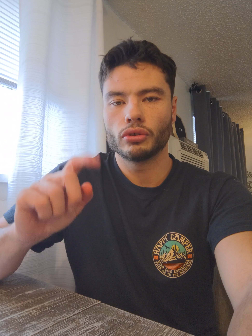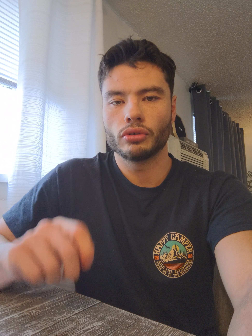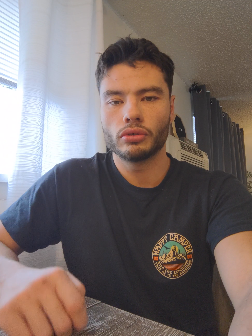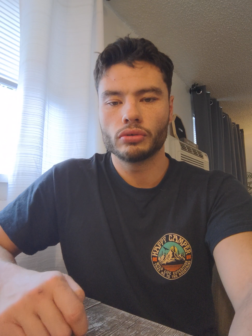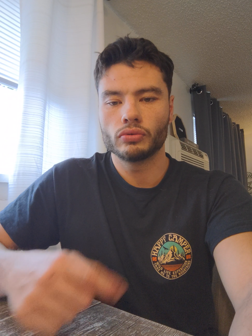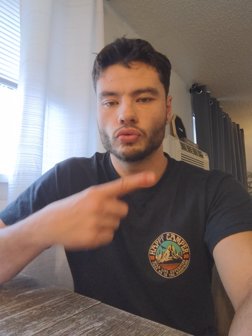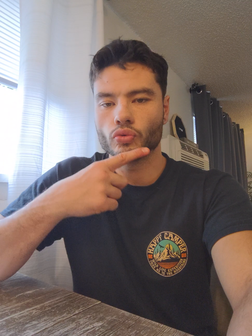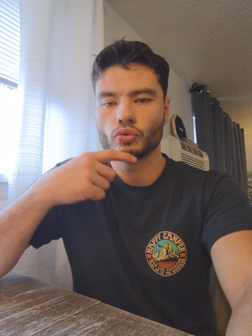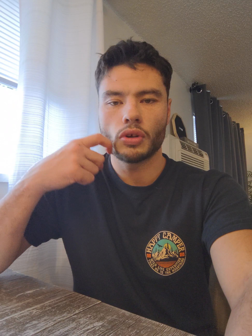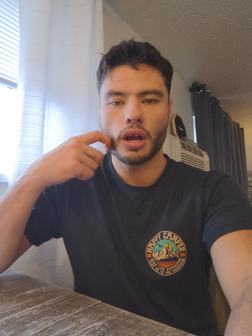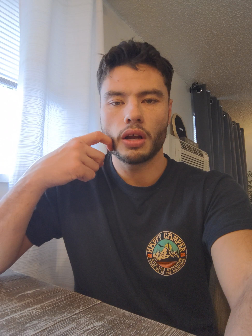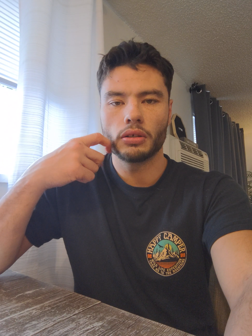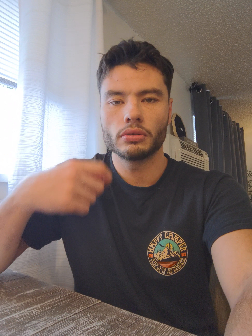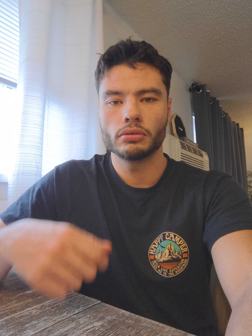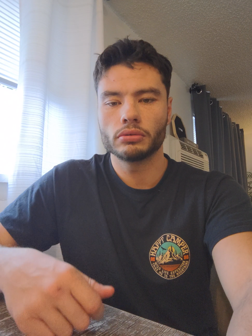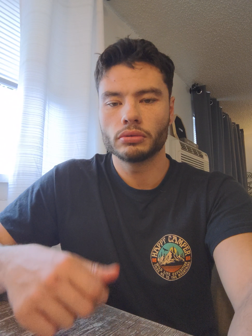dry